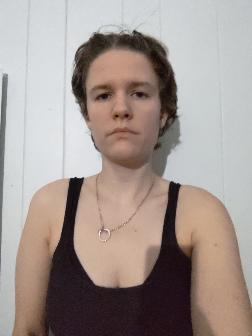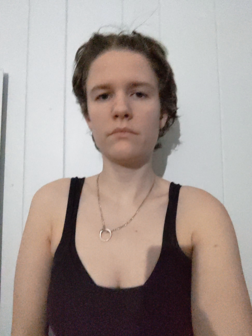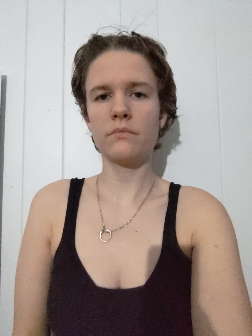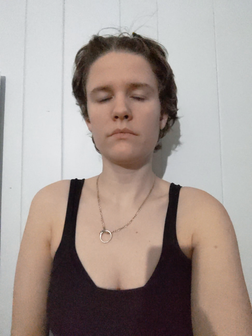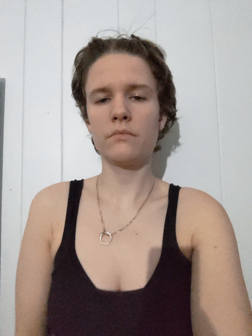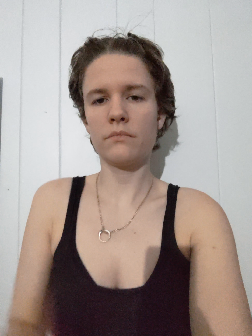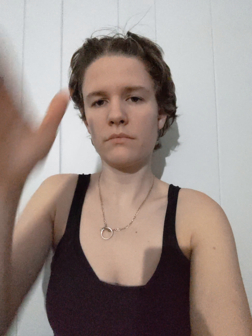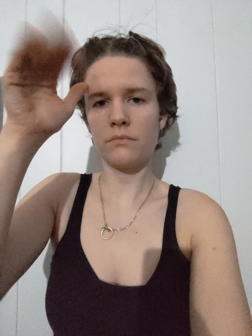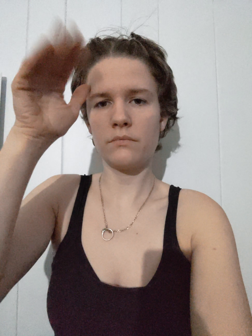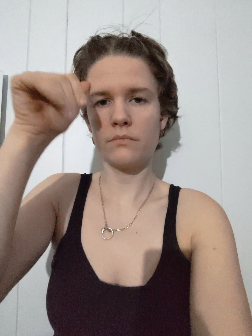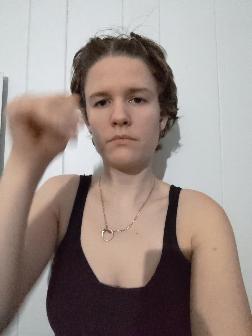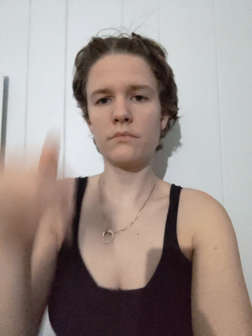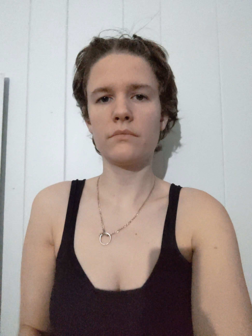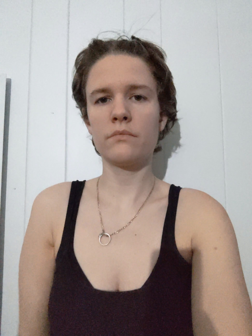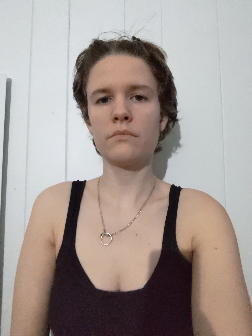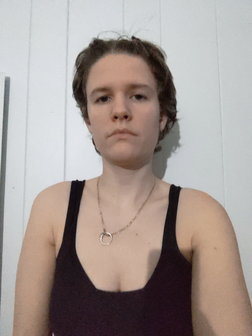donkey